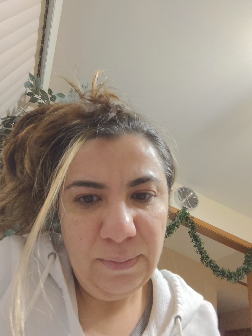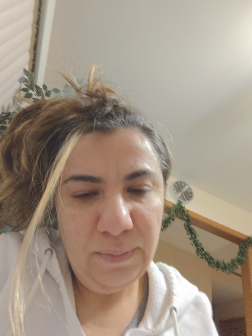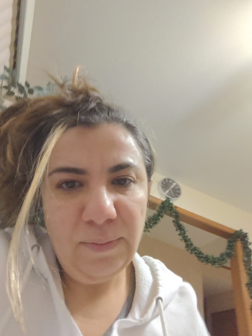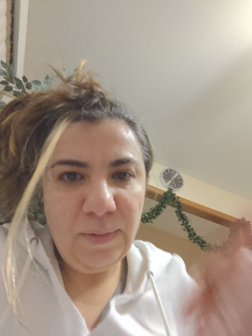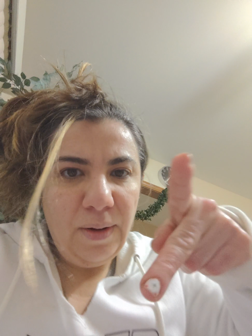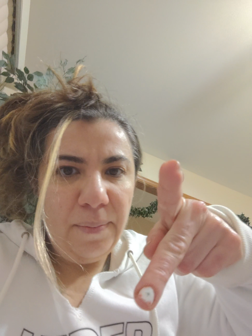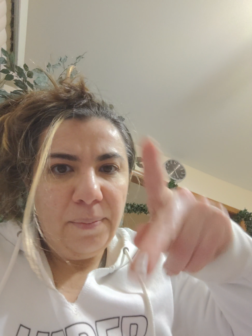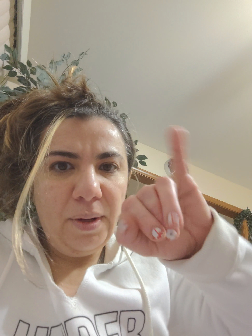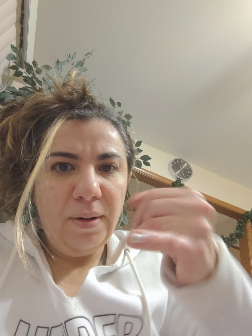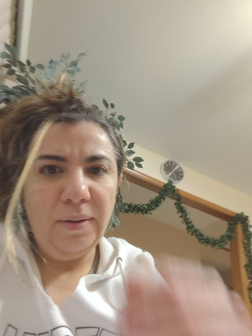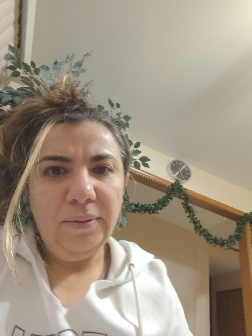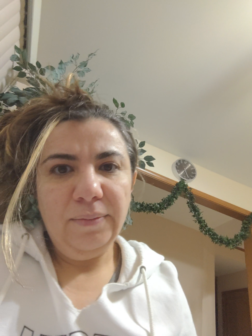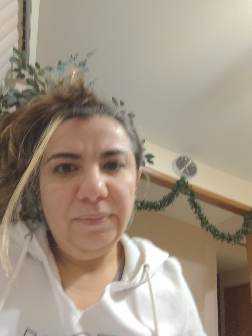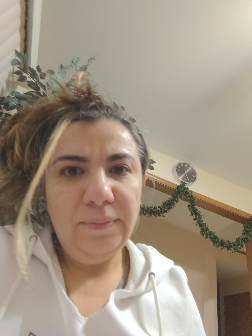pajamas